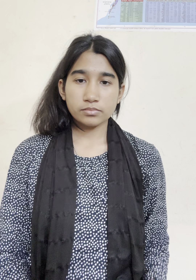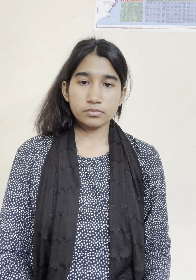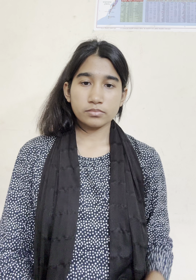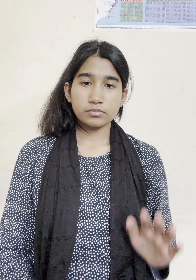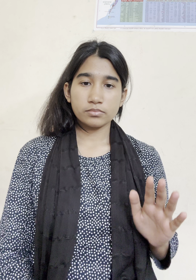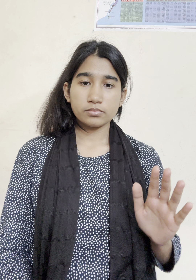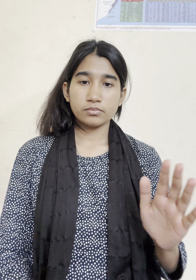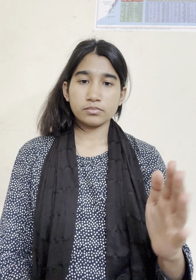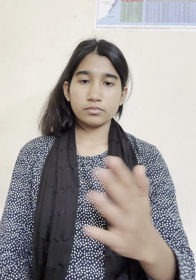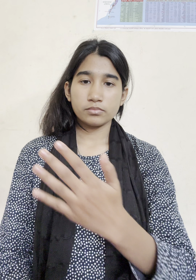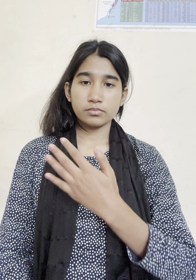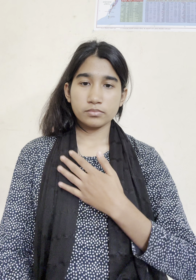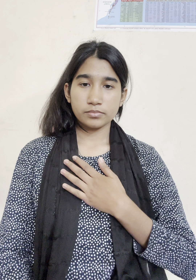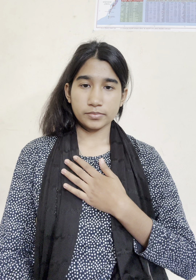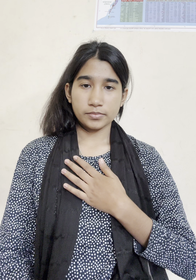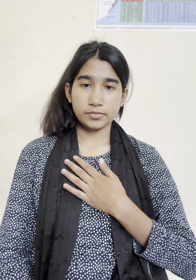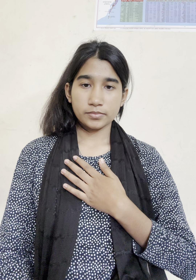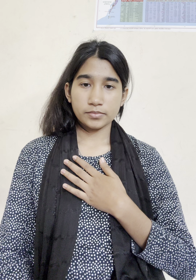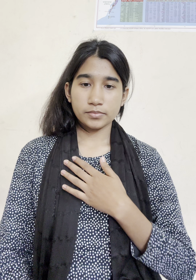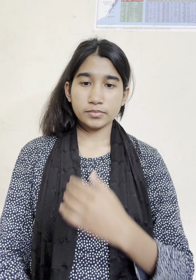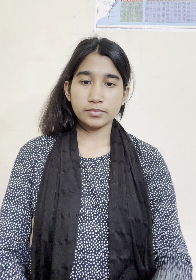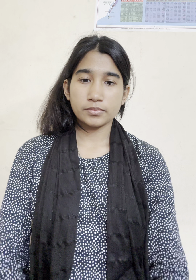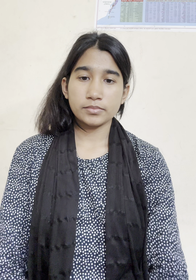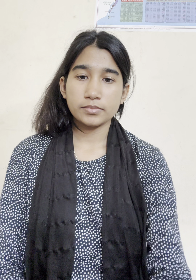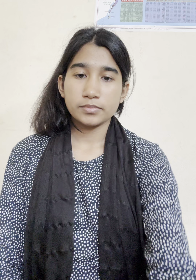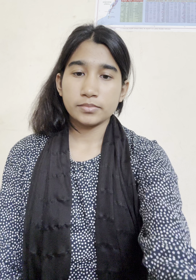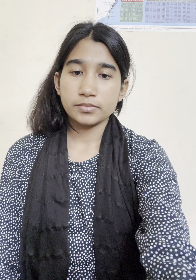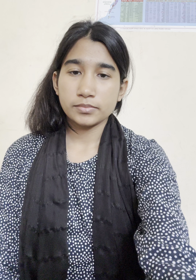আমরা